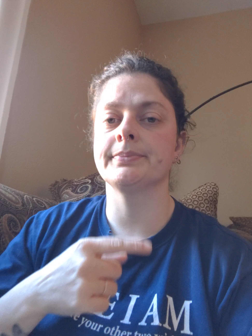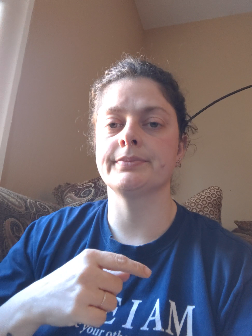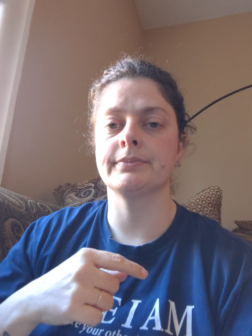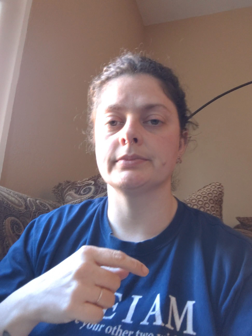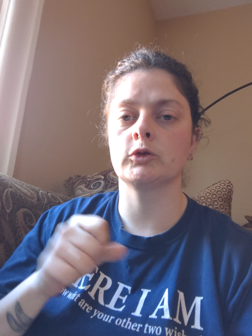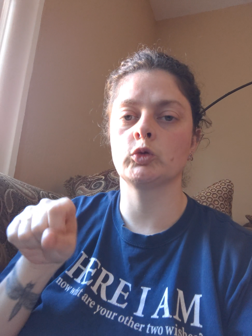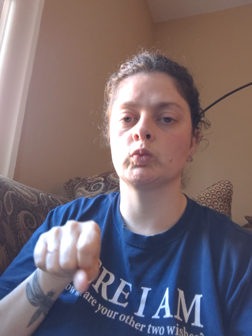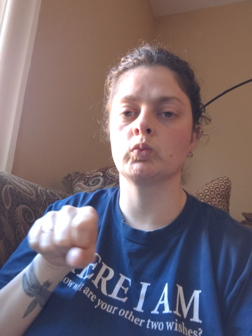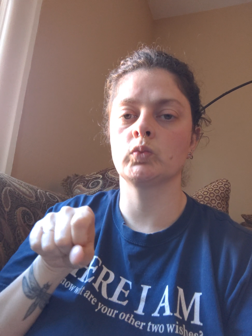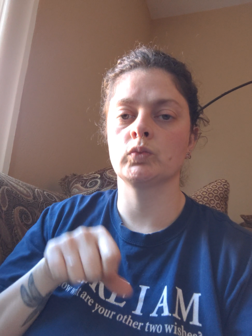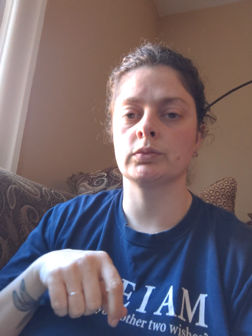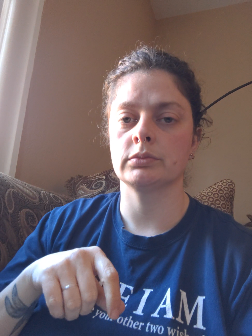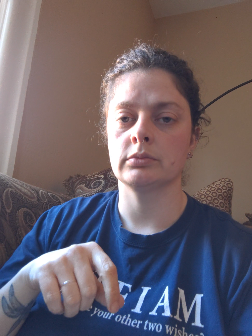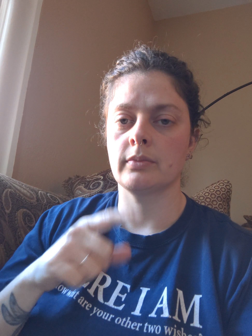shoe